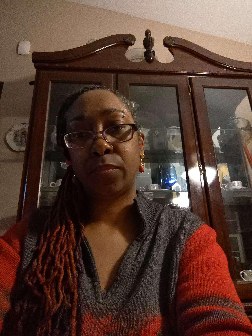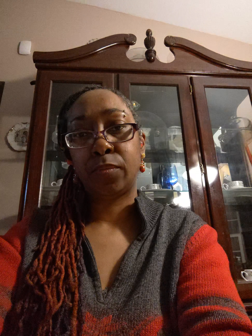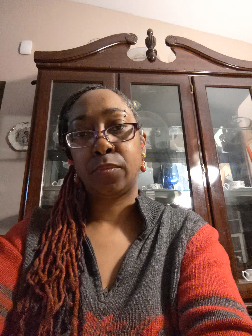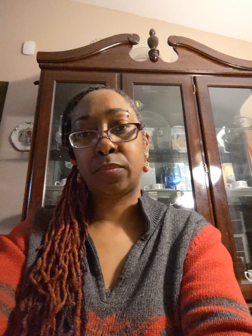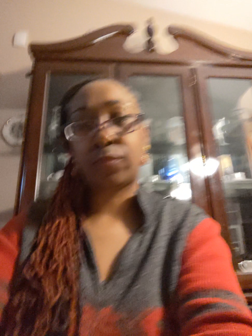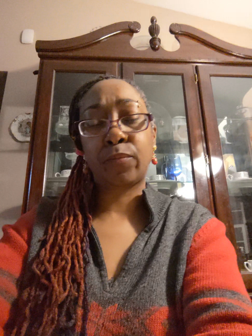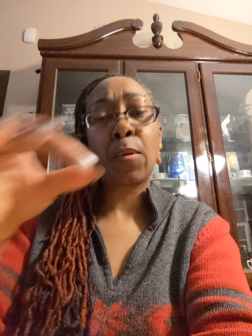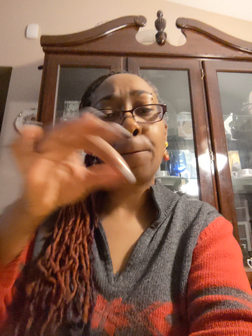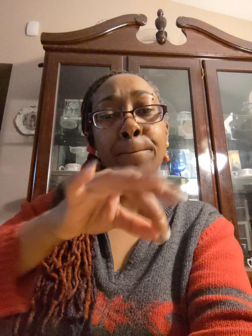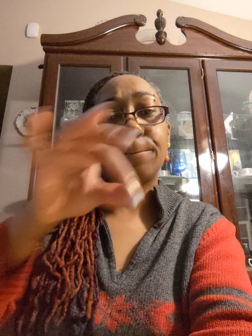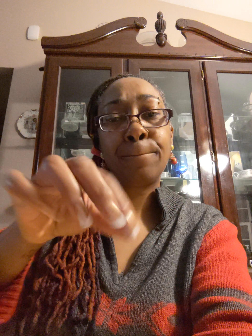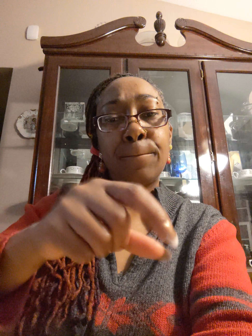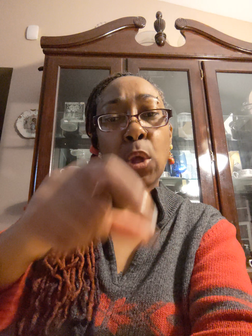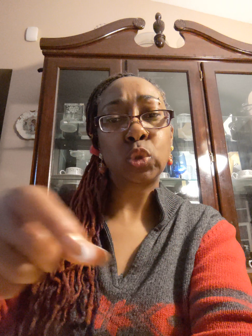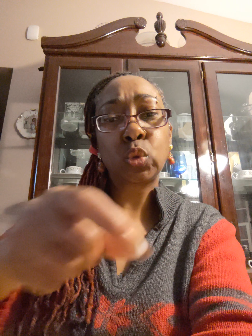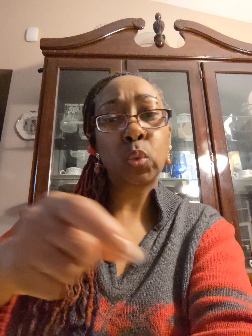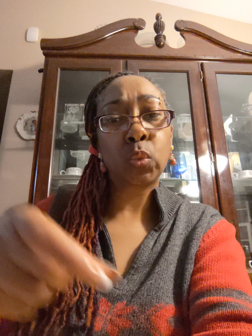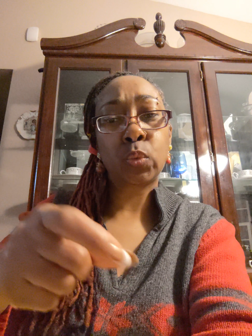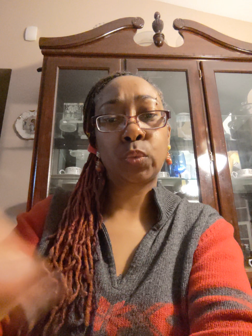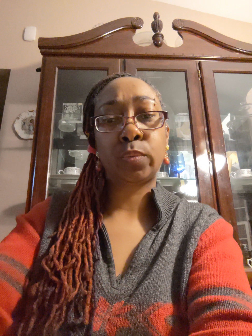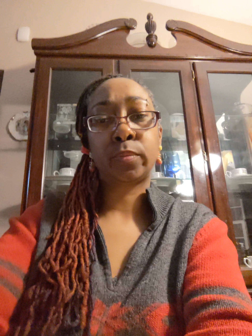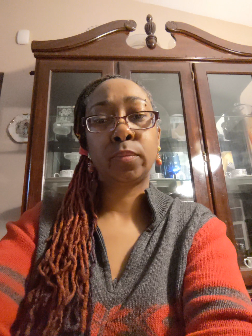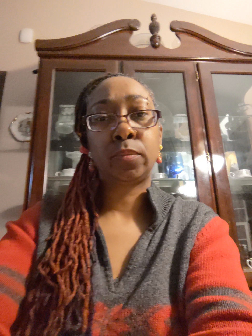puzzle